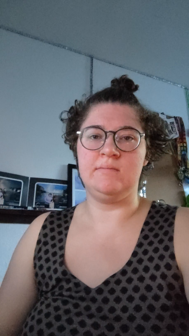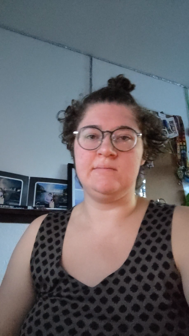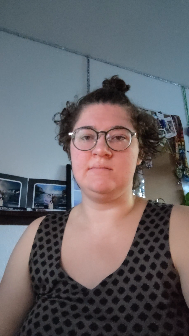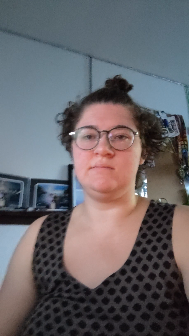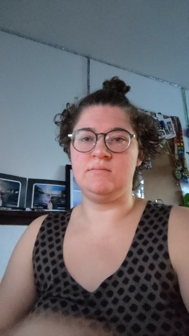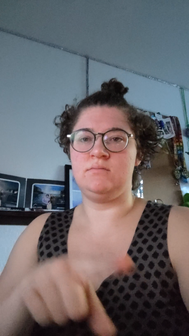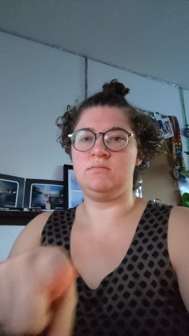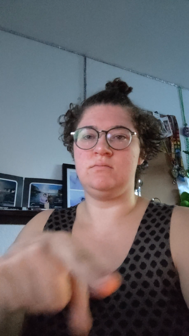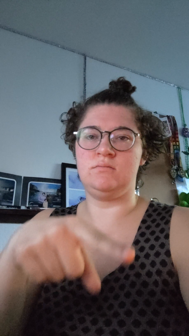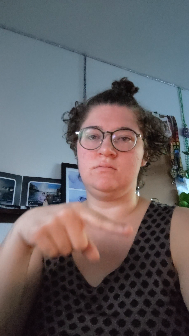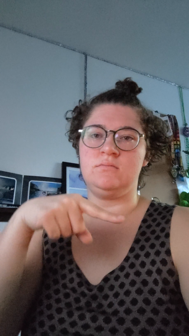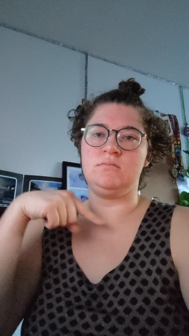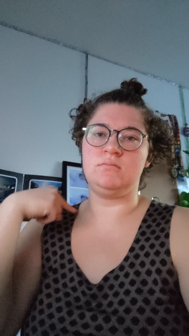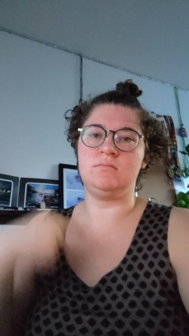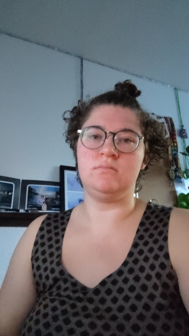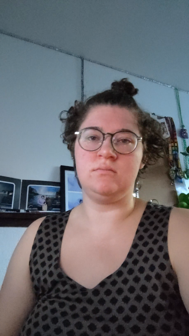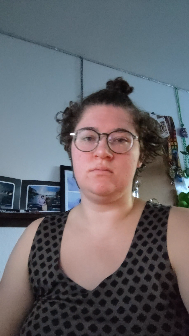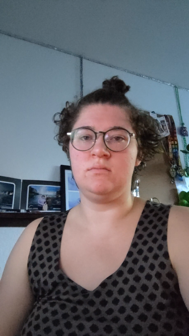long